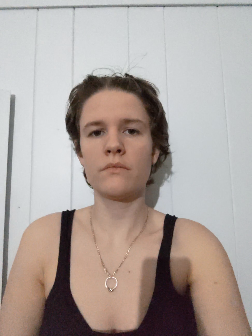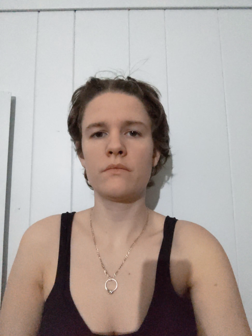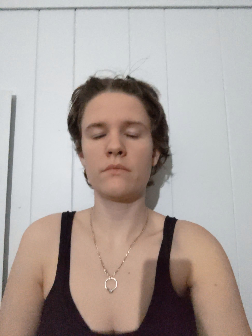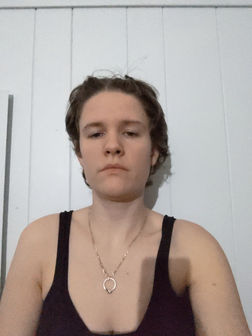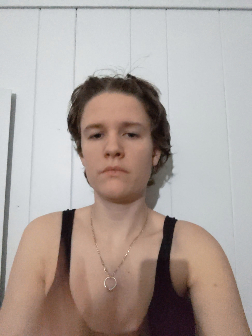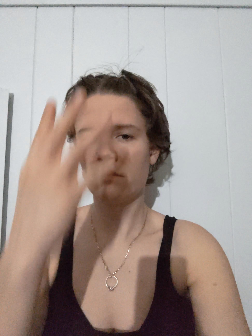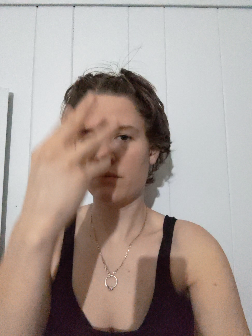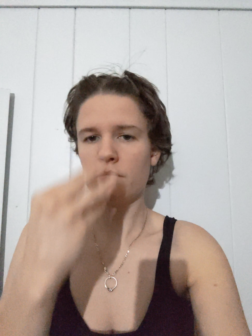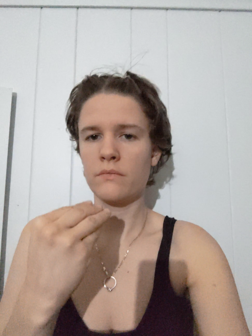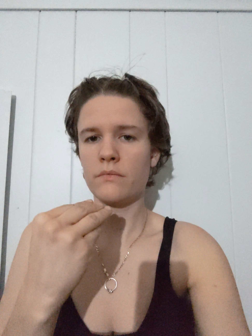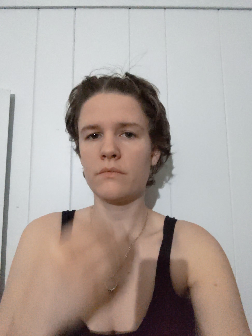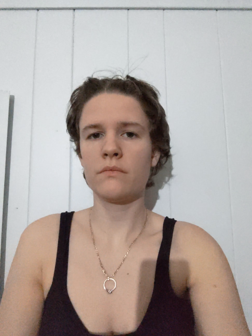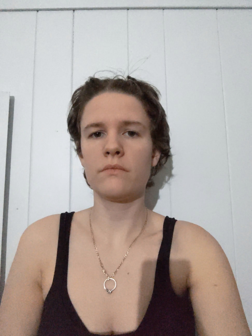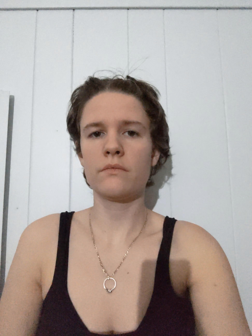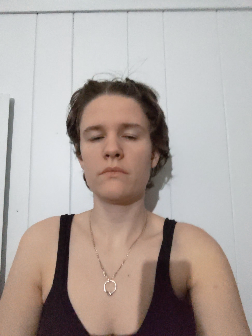sleep